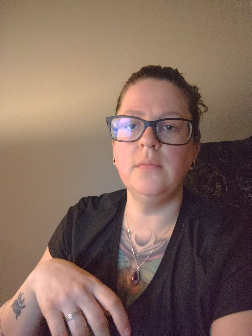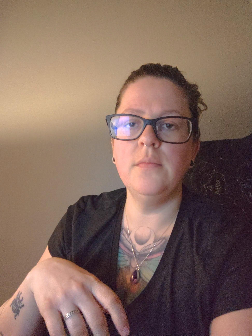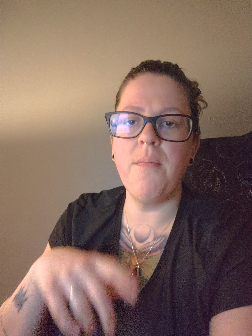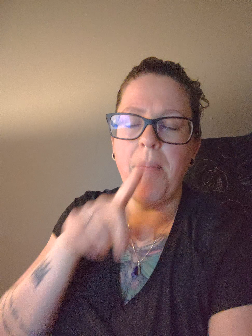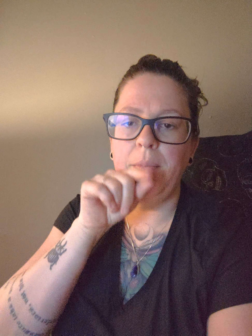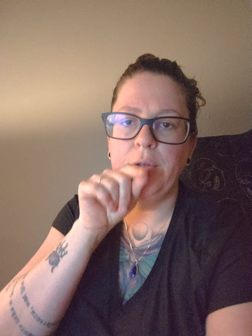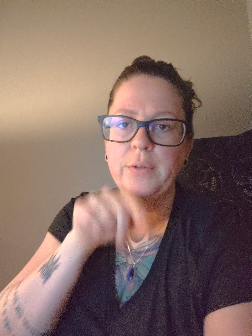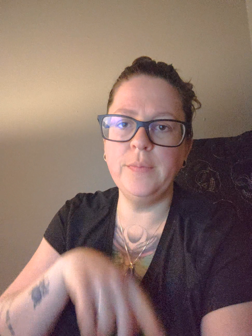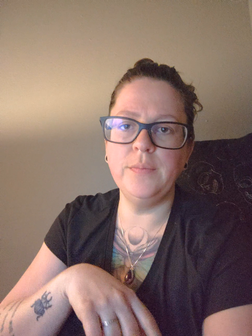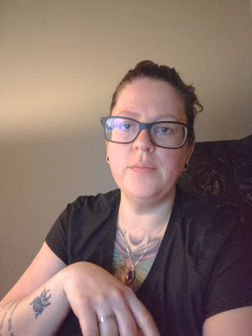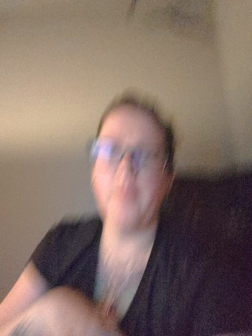bird